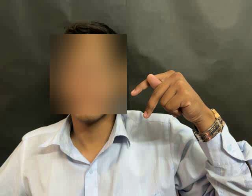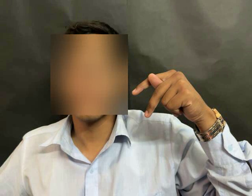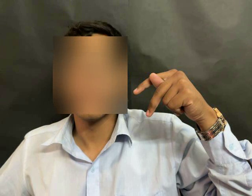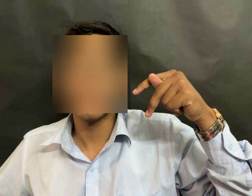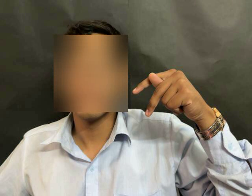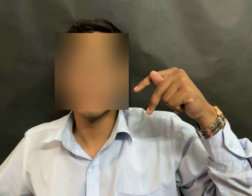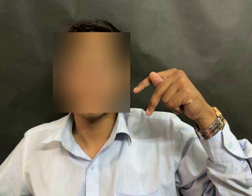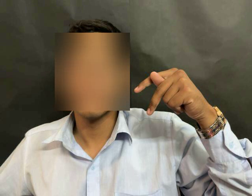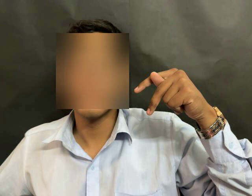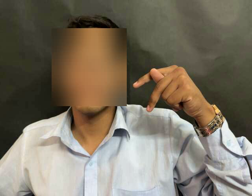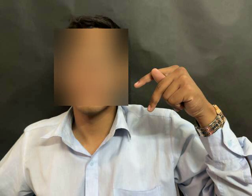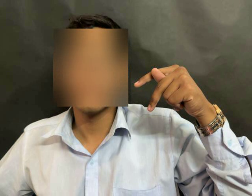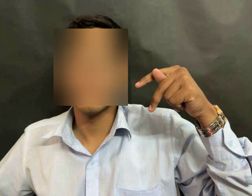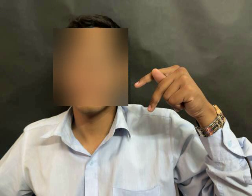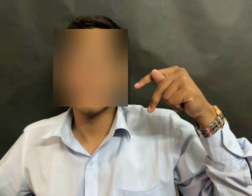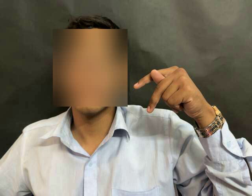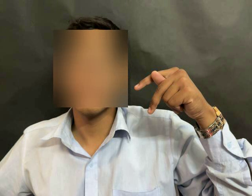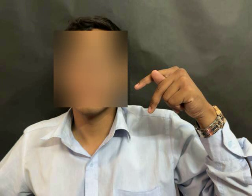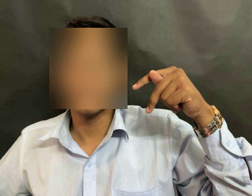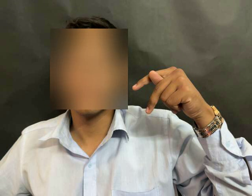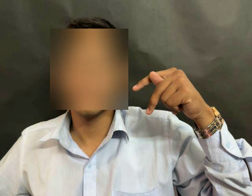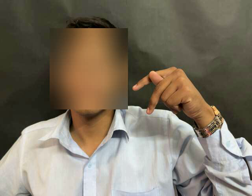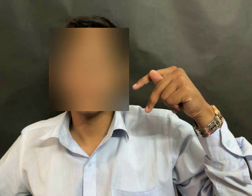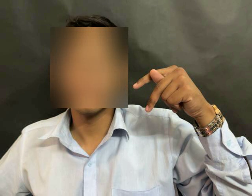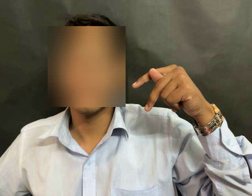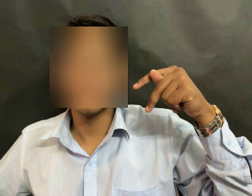P